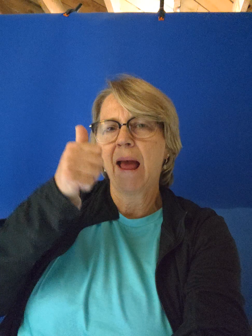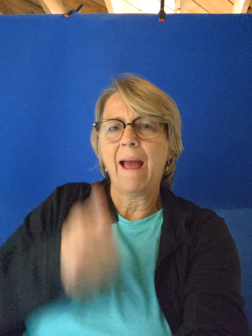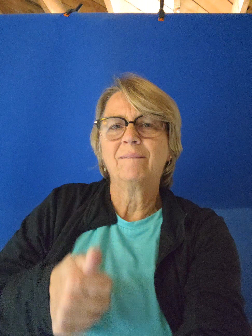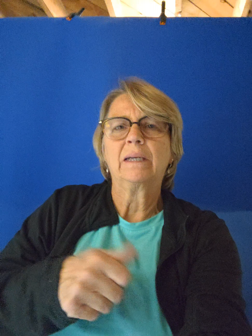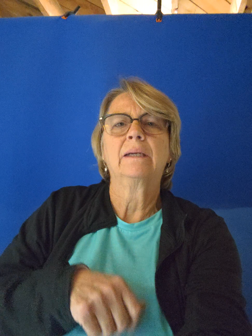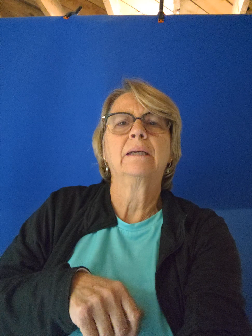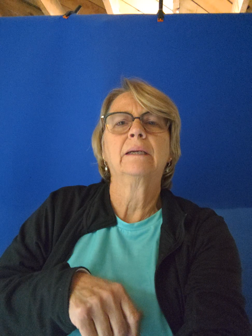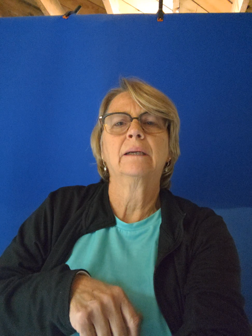every